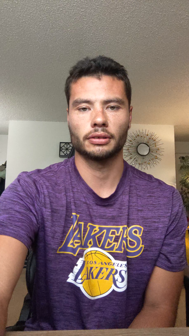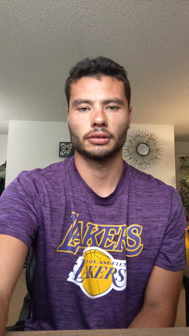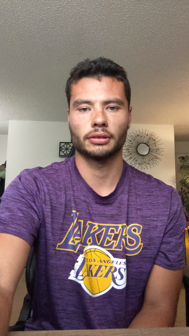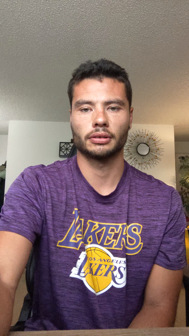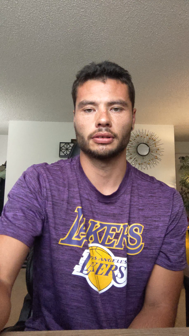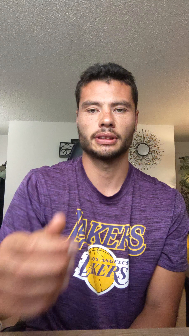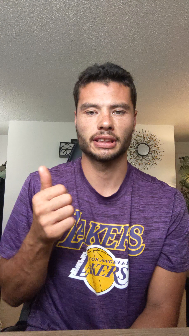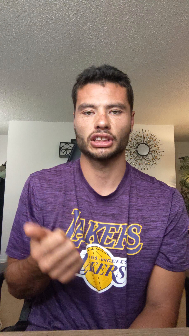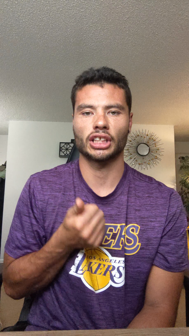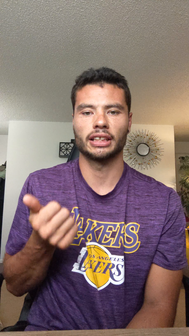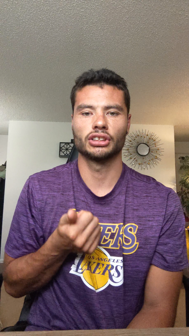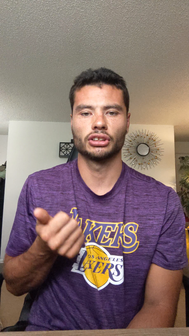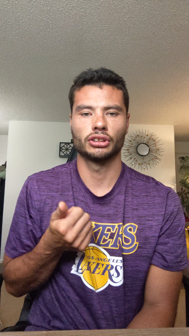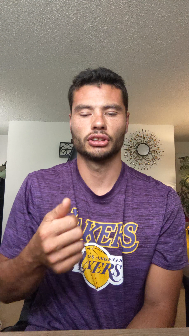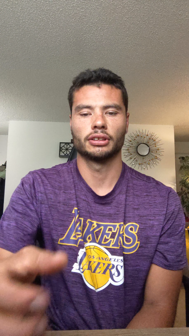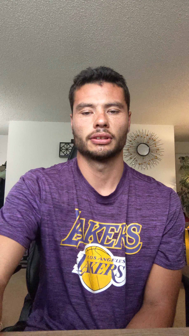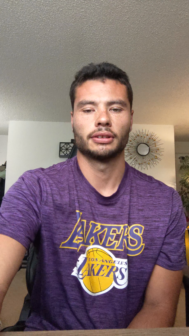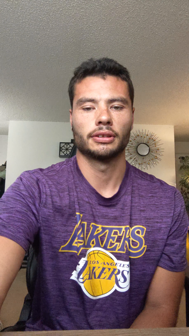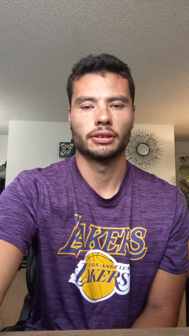chase